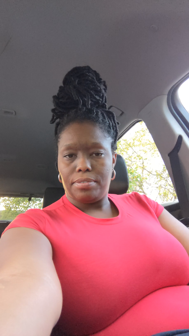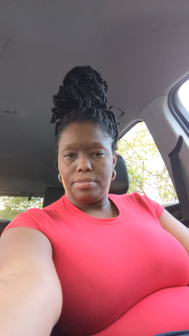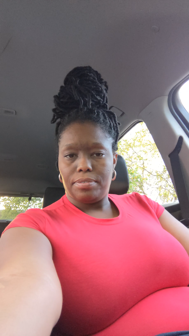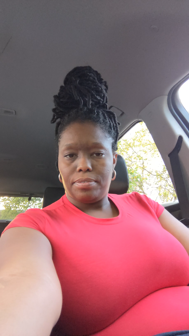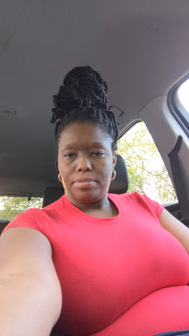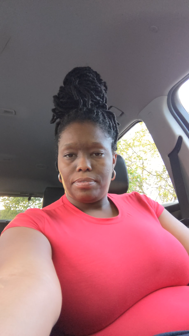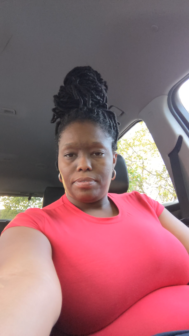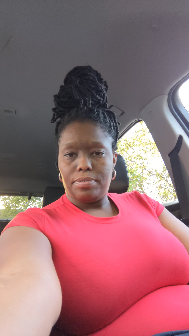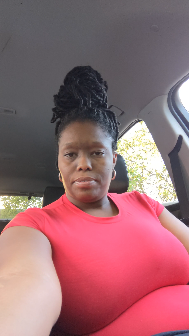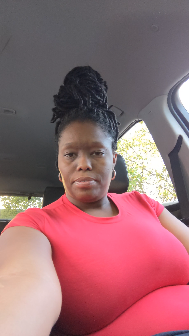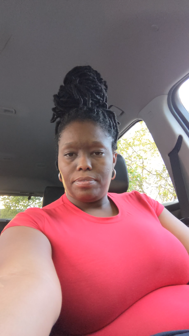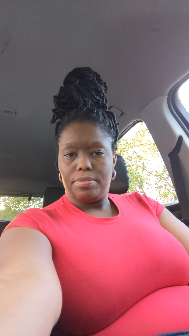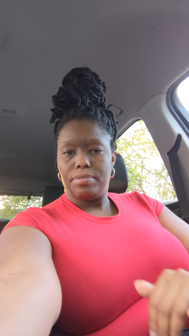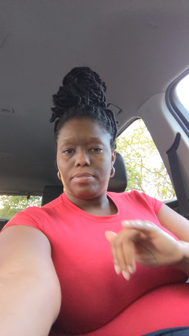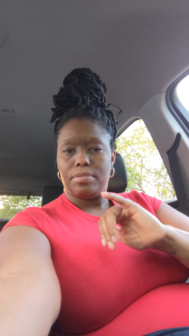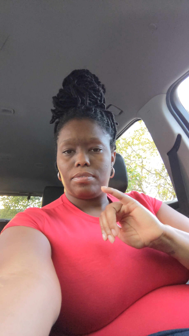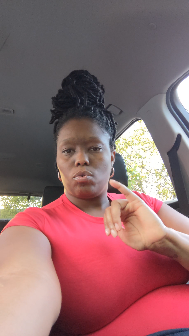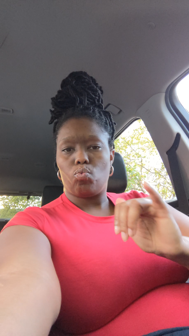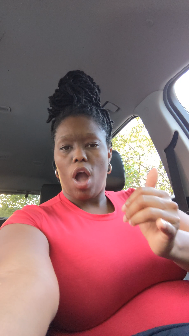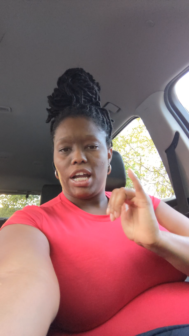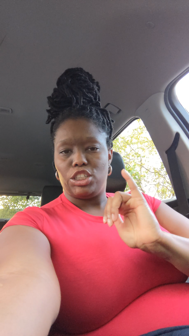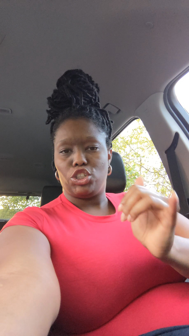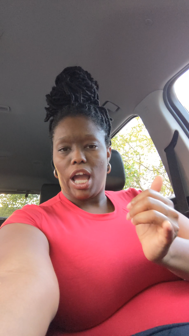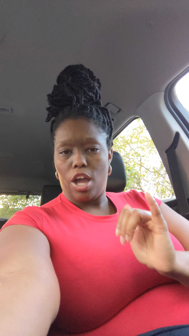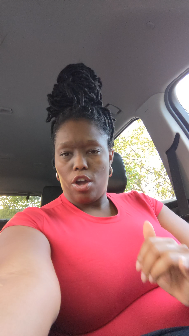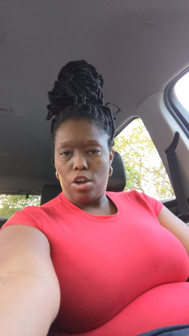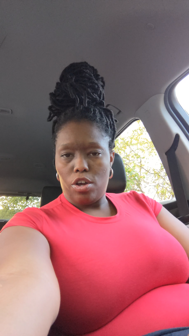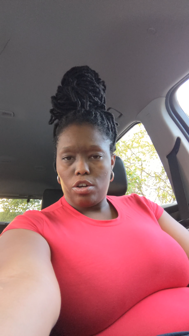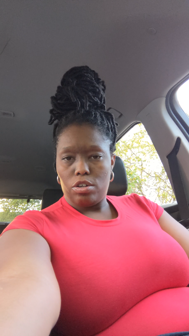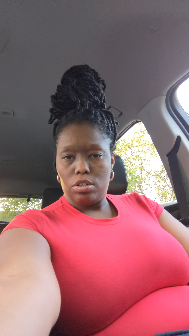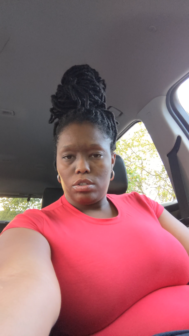rocking chair